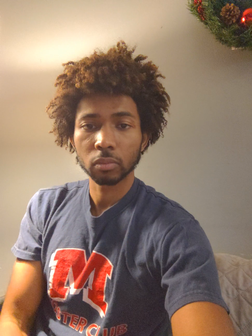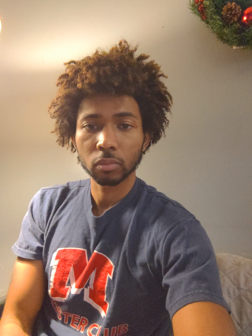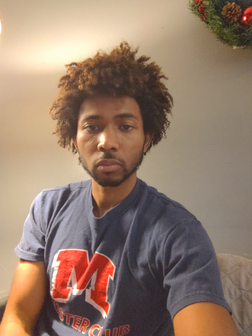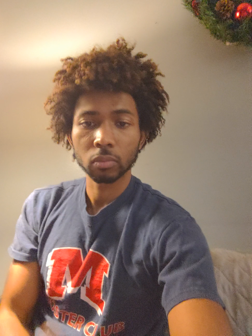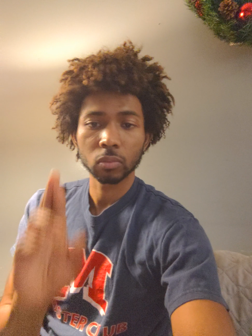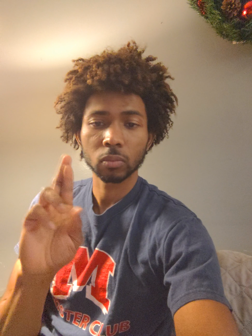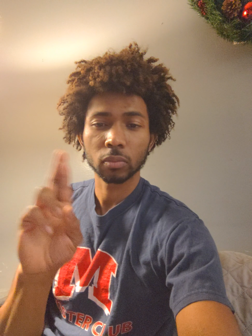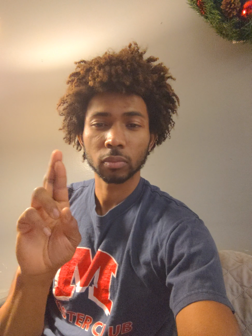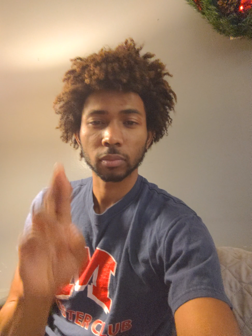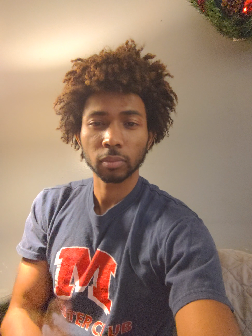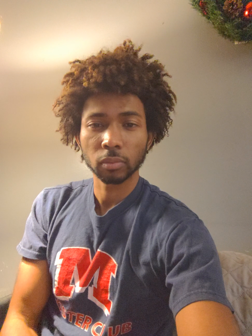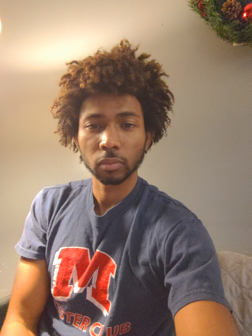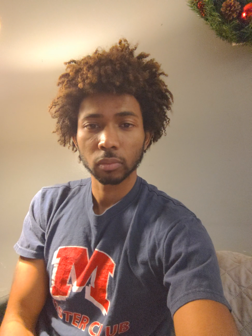refrigerator